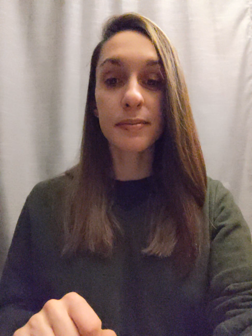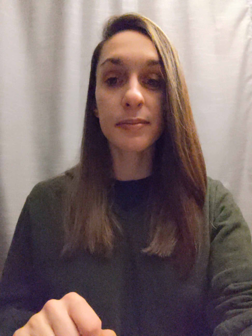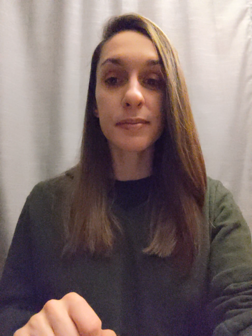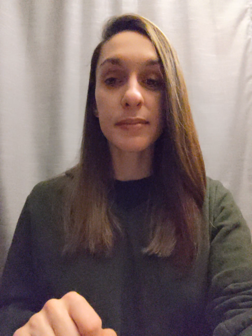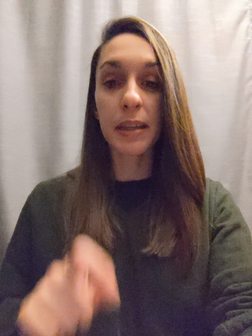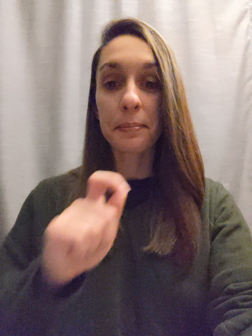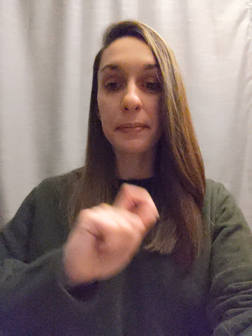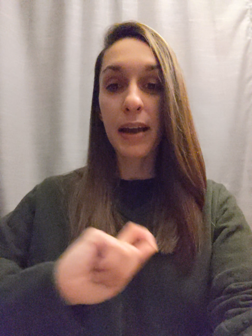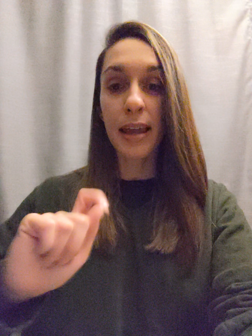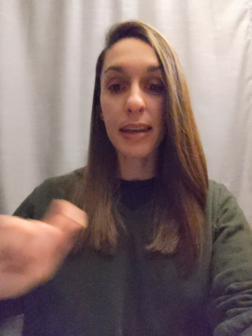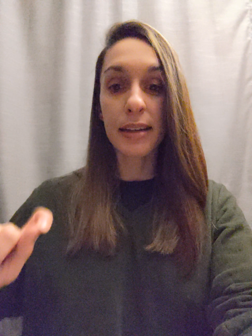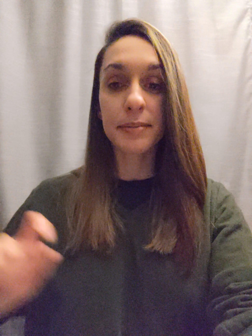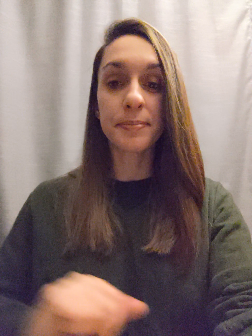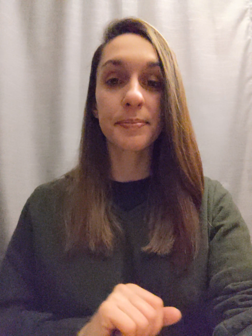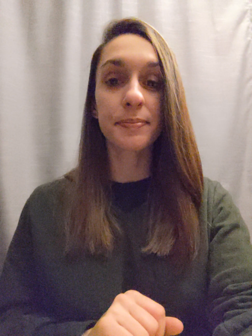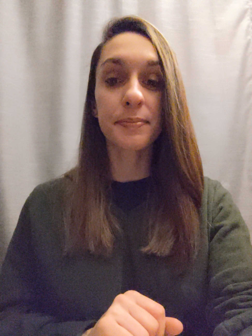pen